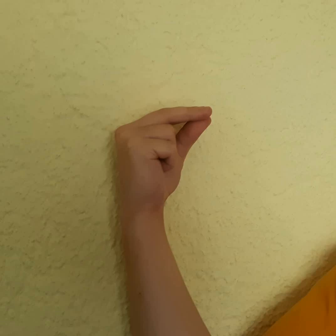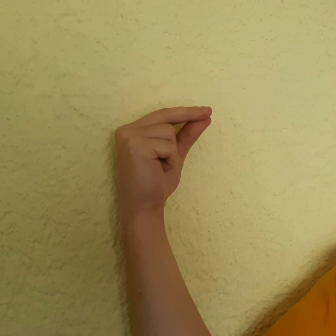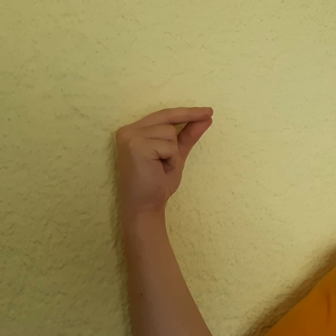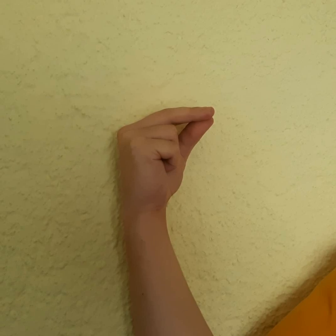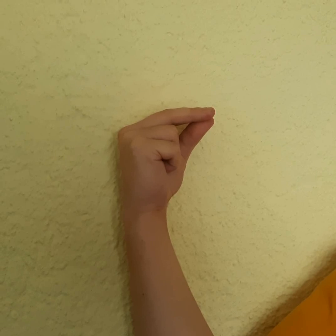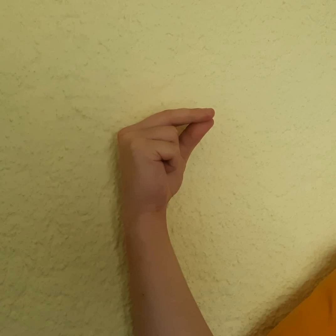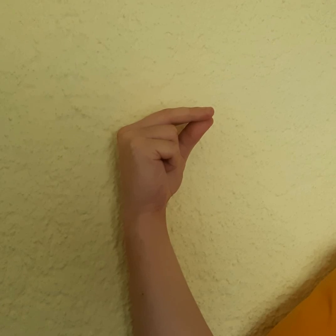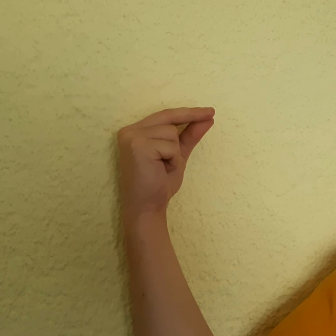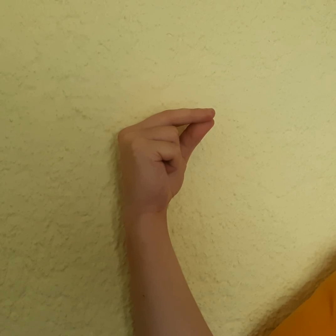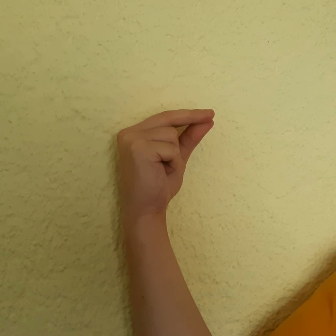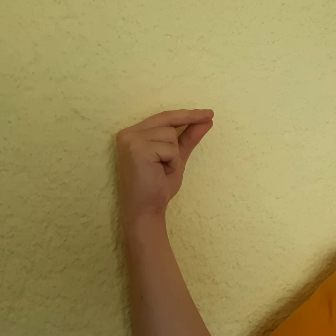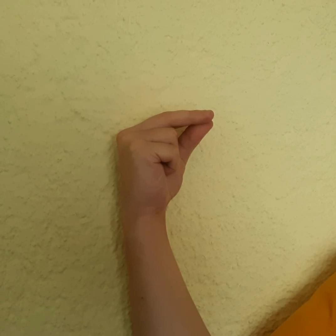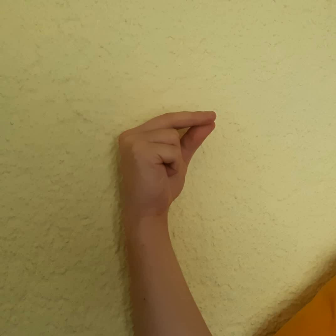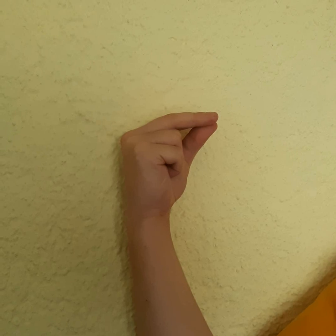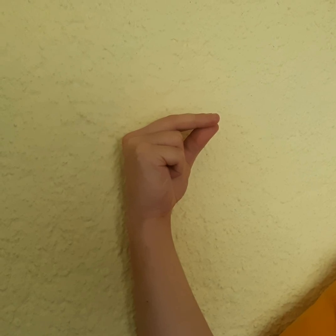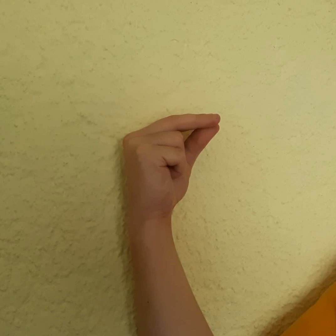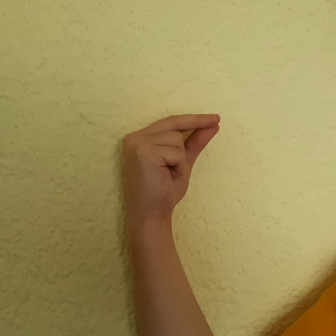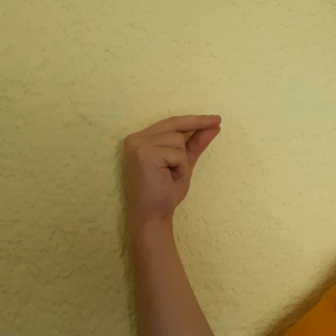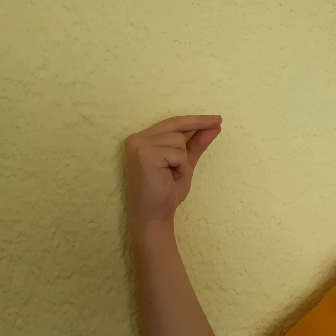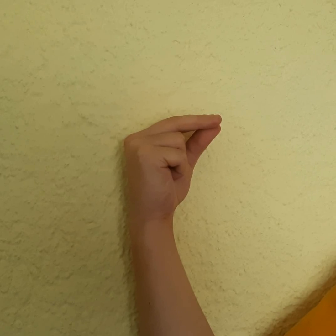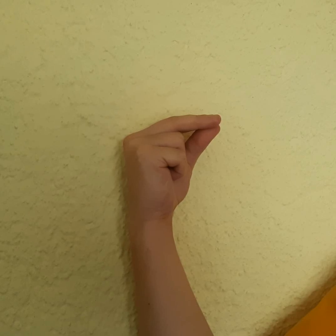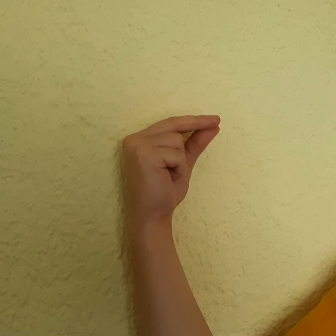Ч